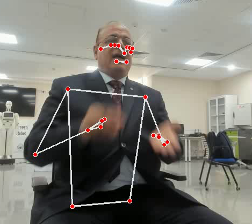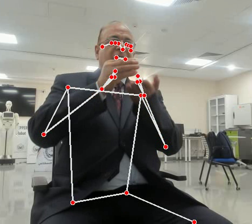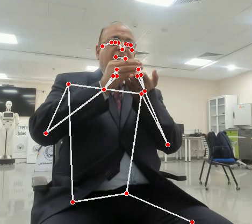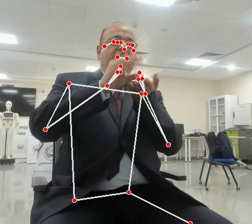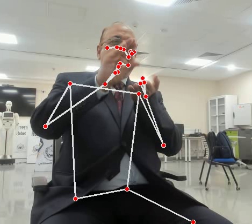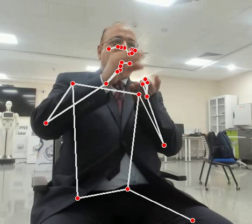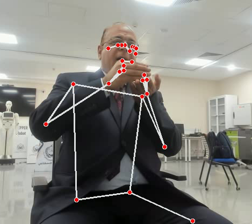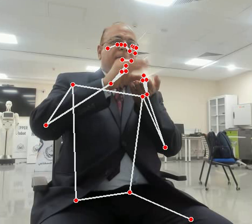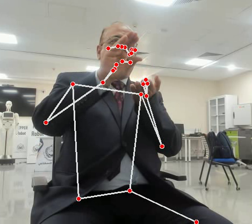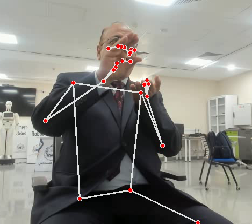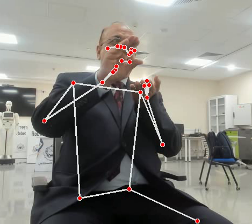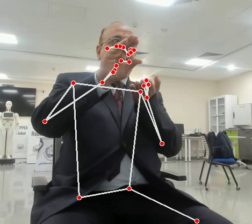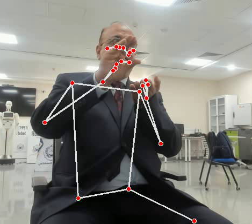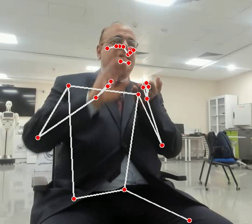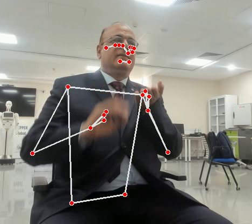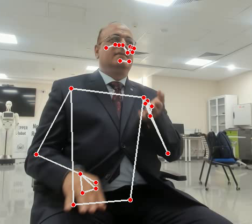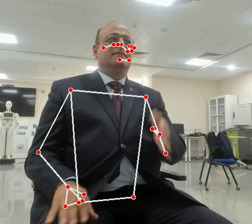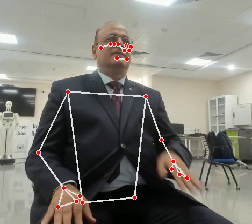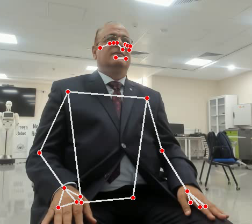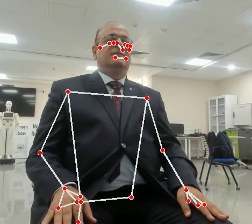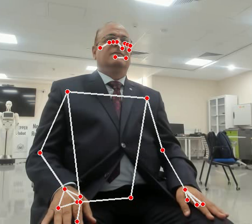hba hba